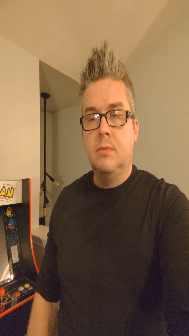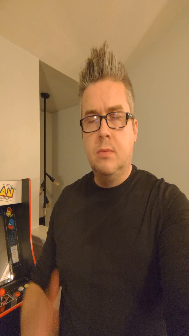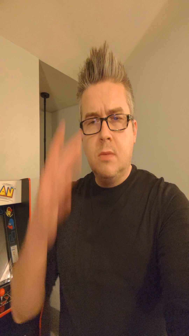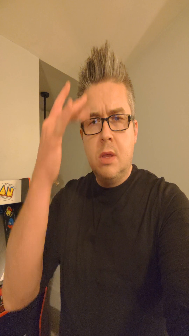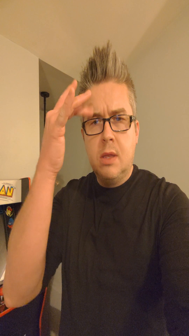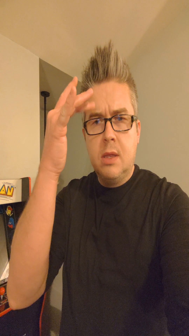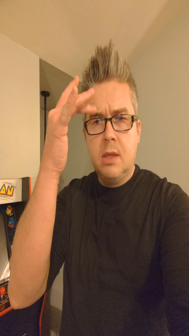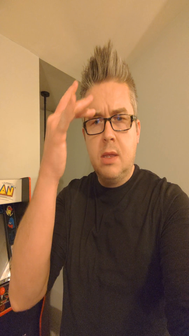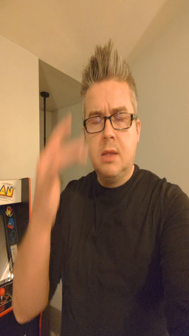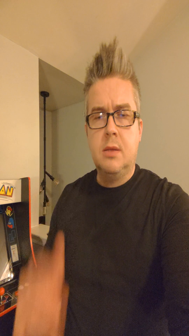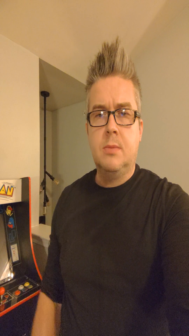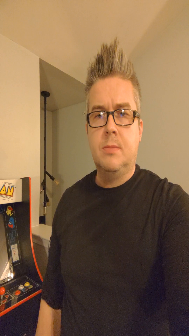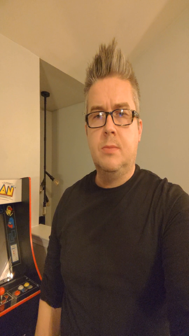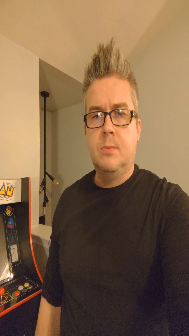why